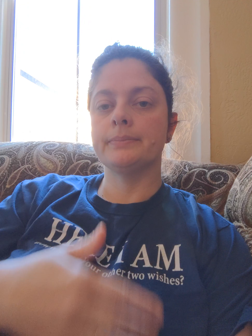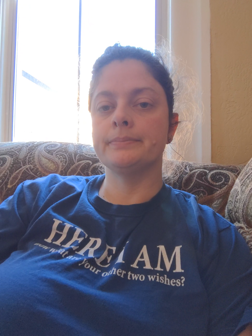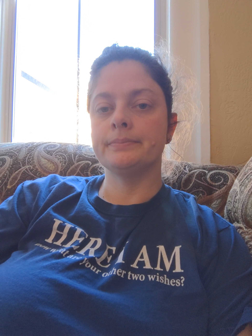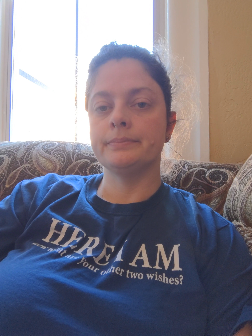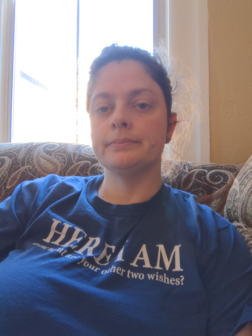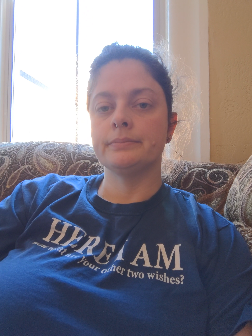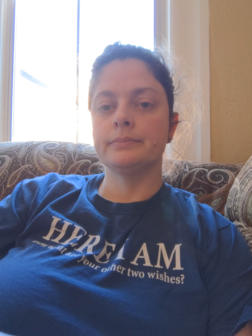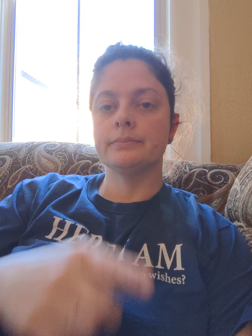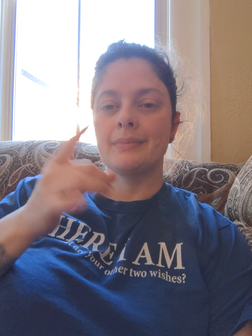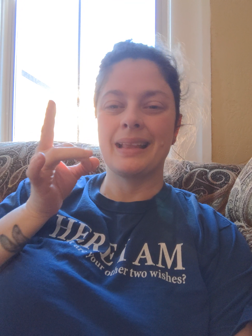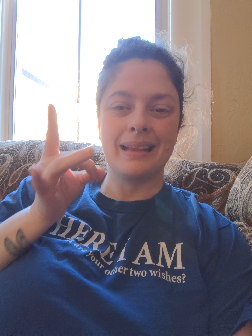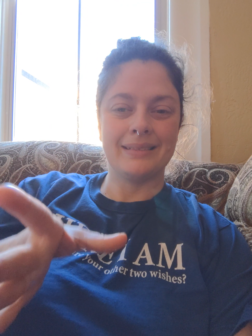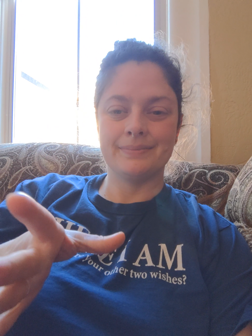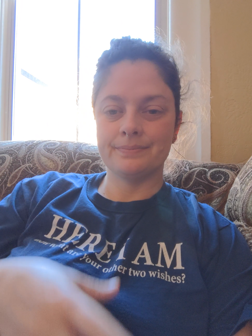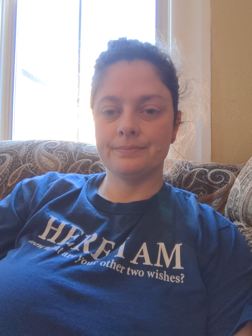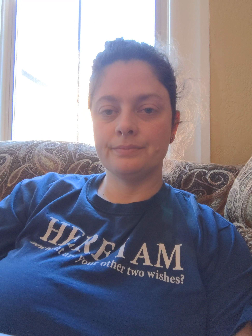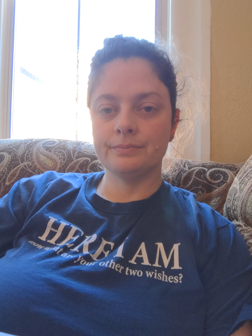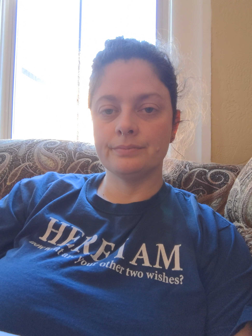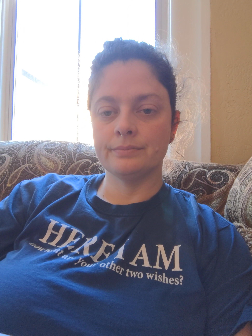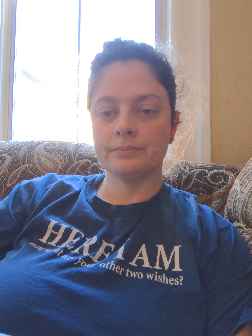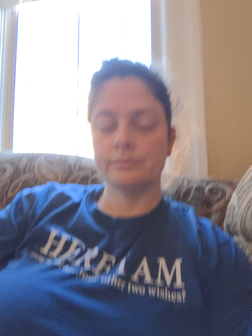hate